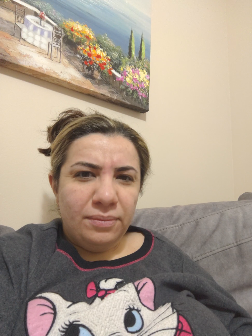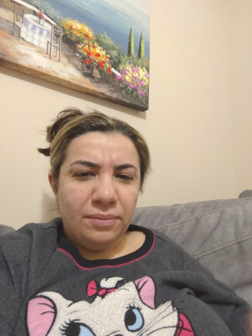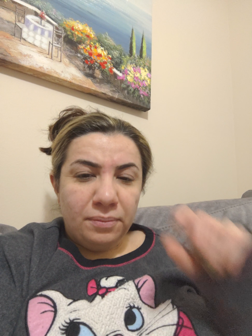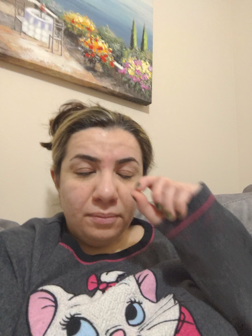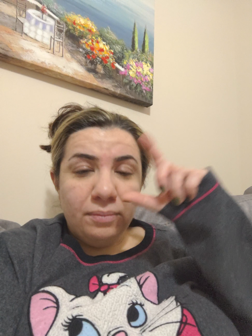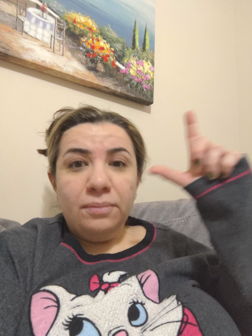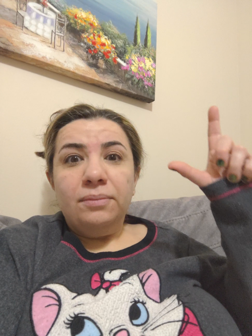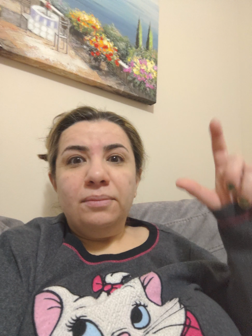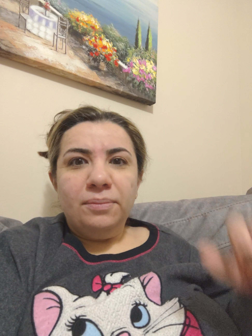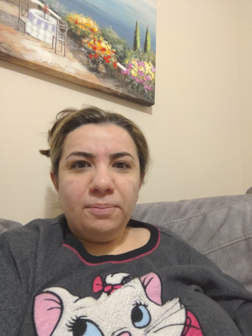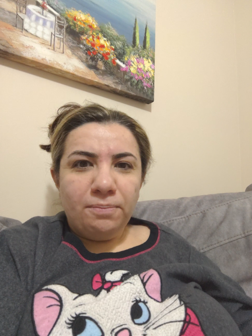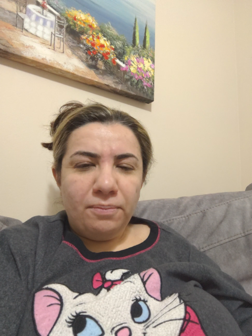awake